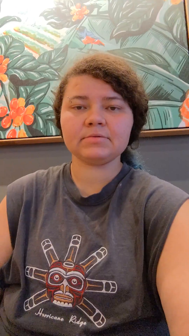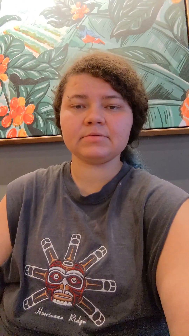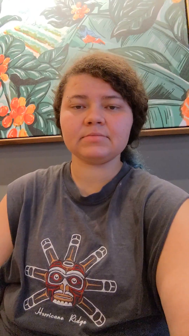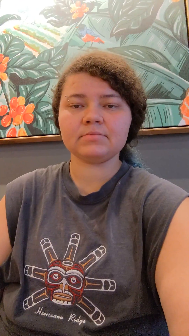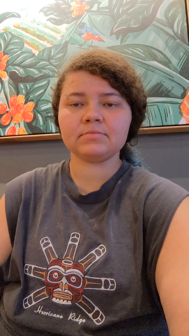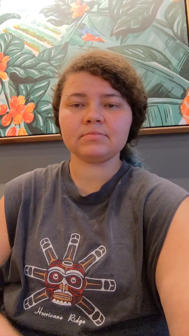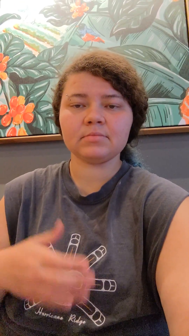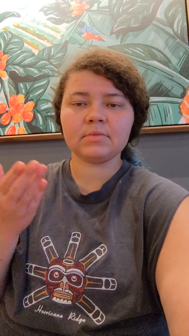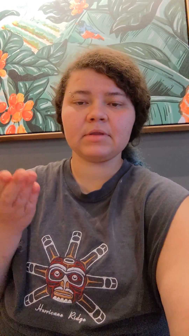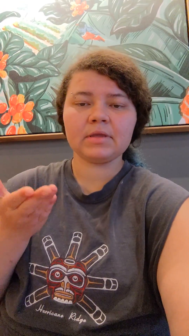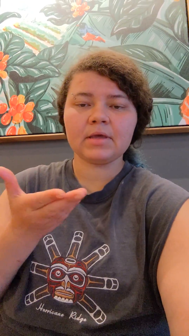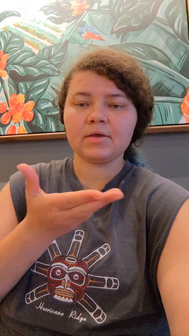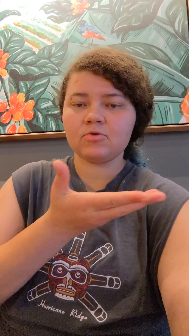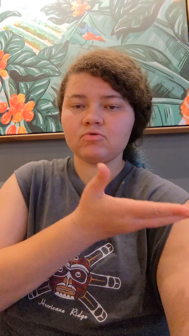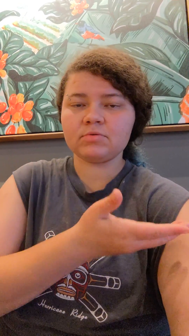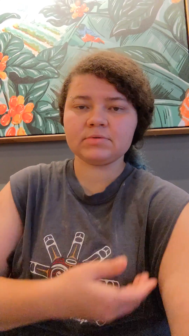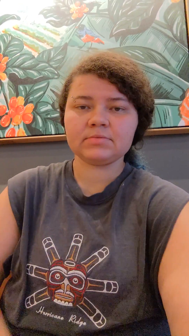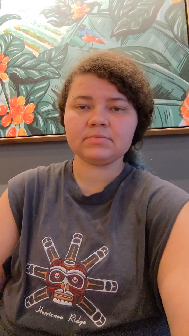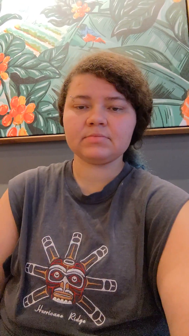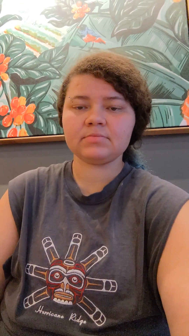carry